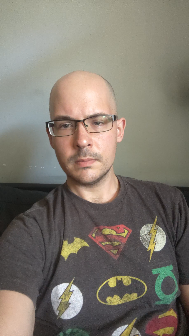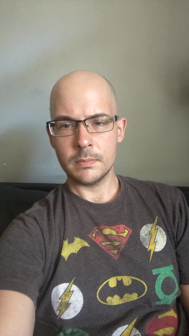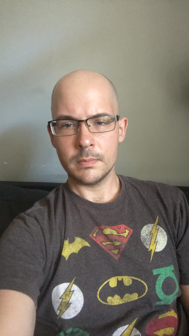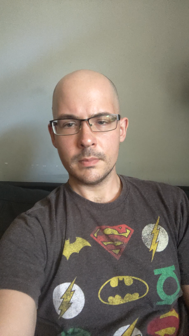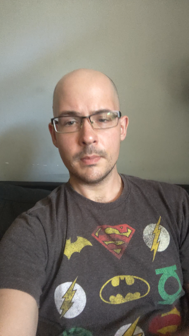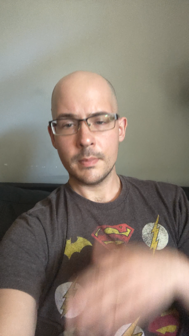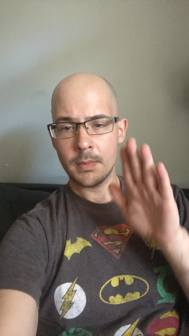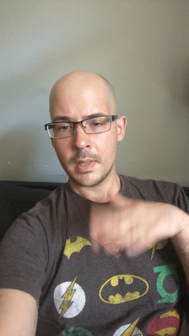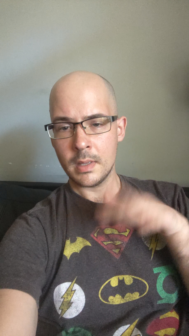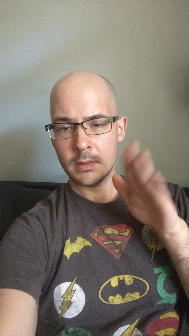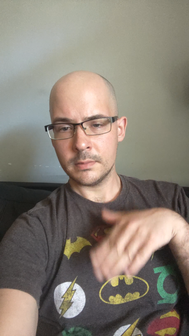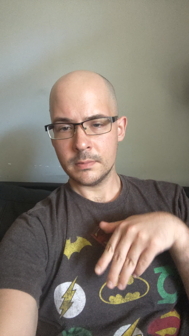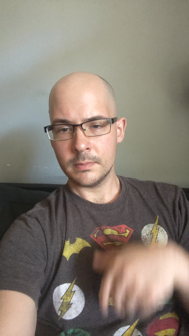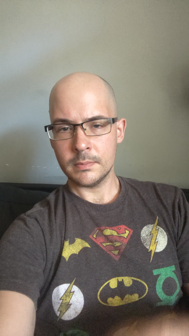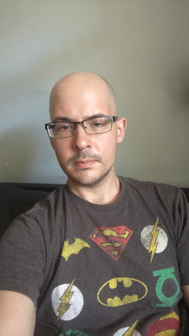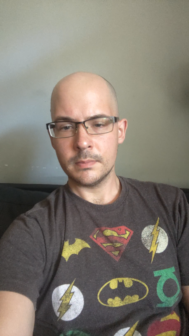paint